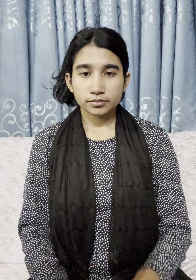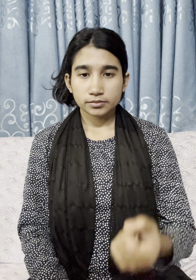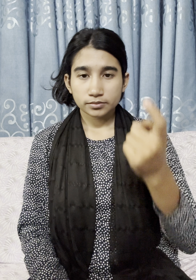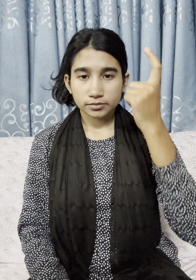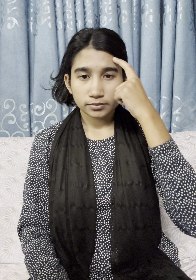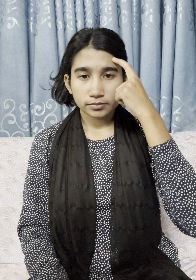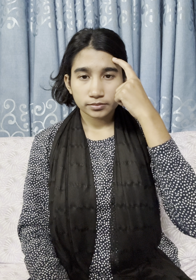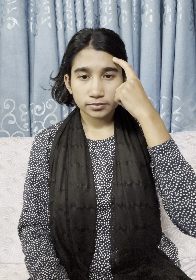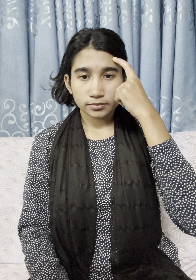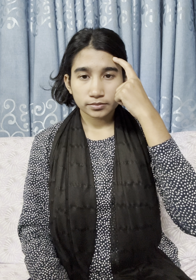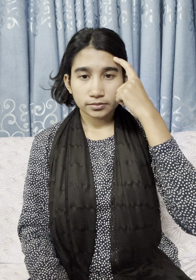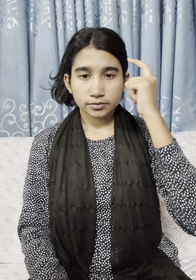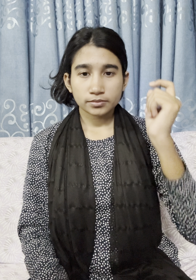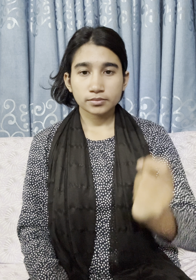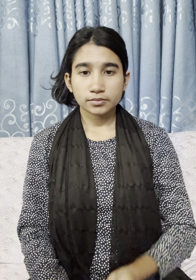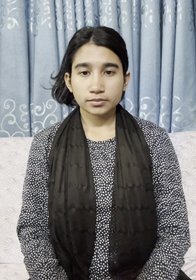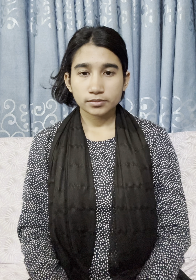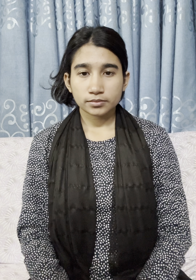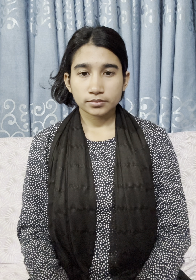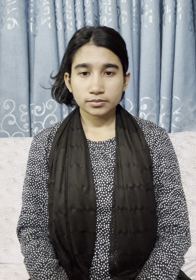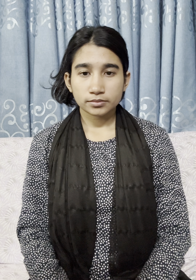জানা